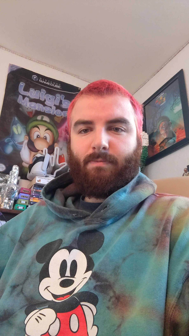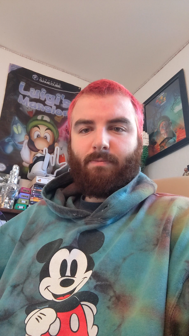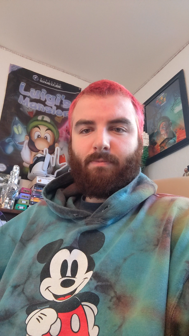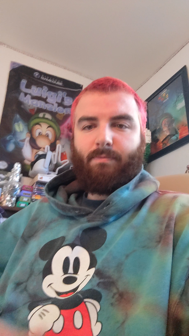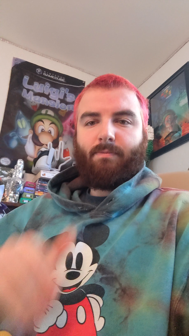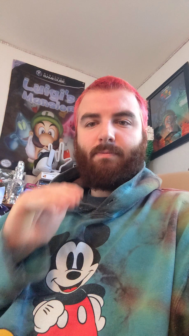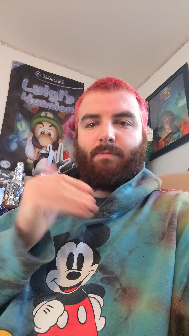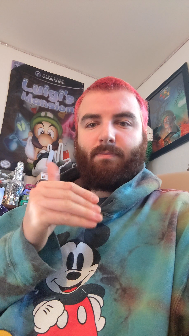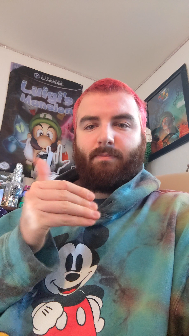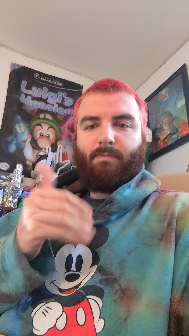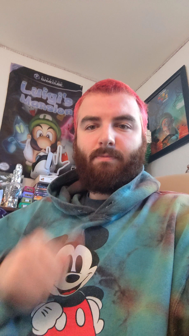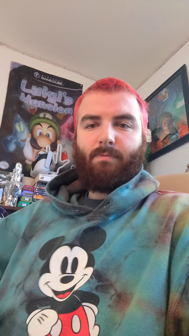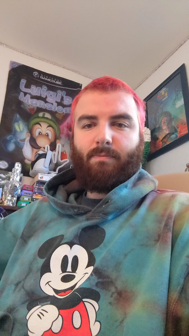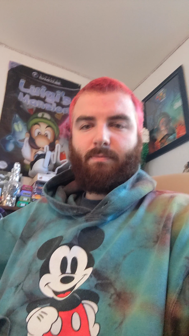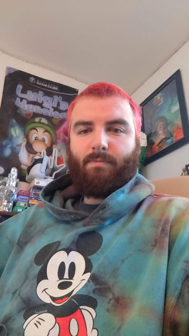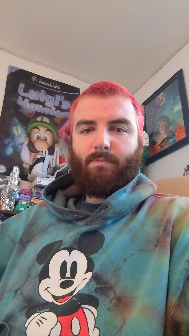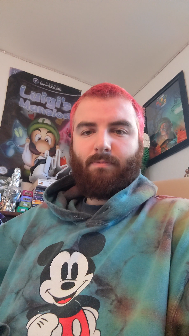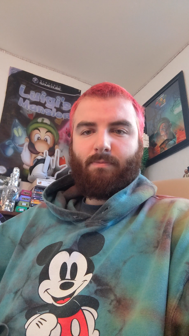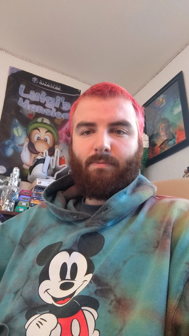how